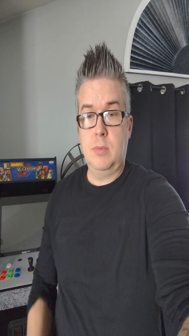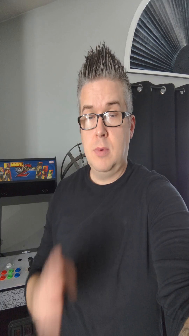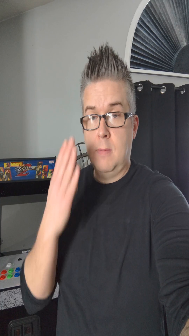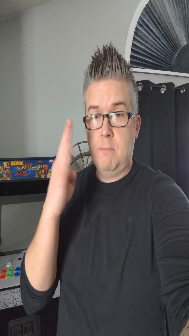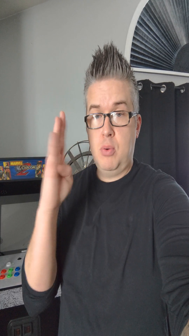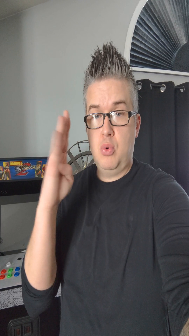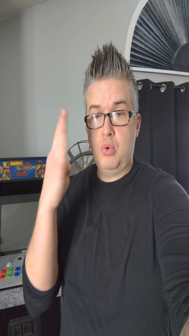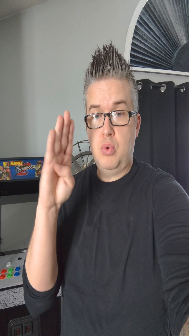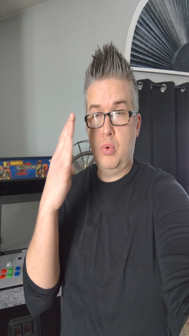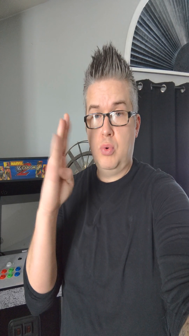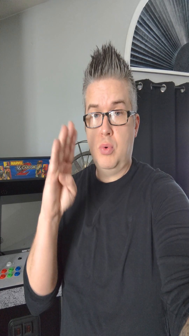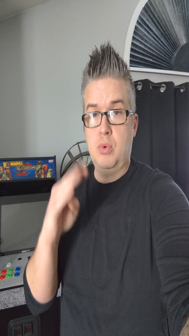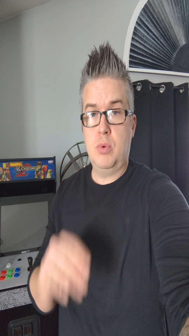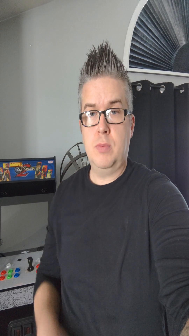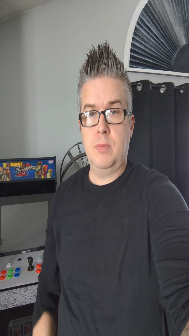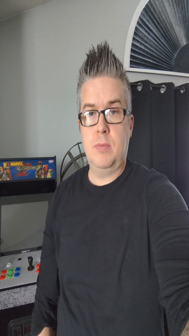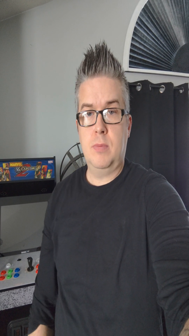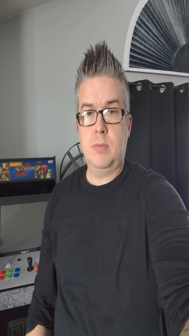blue